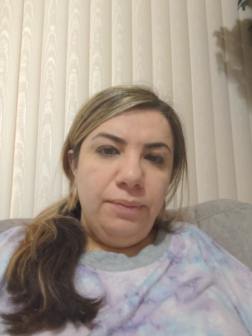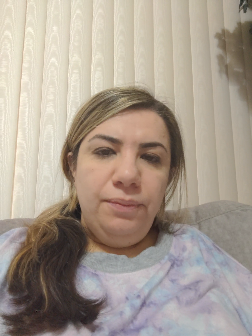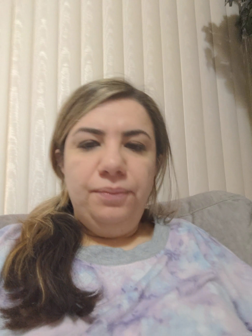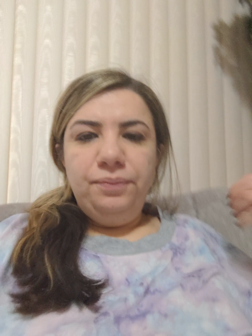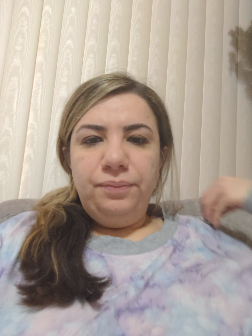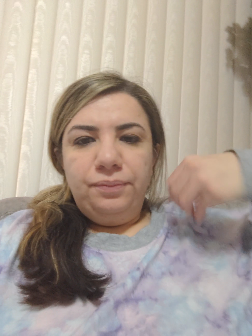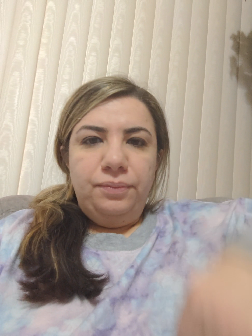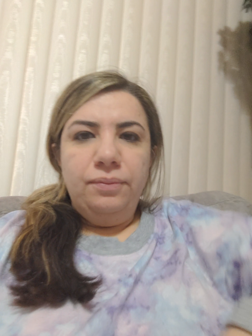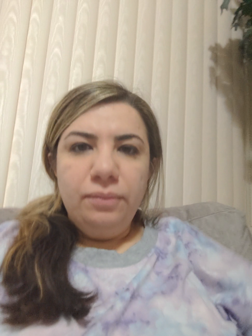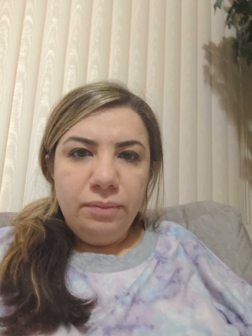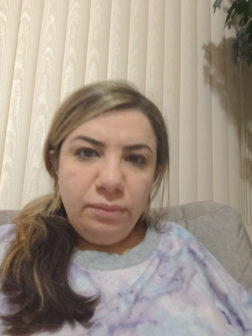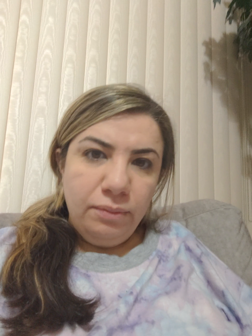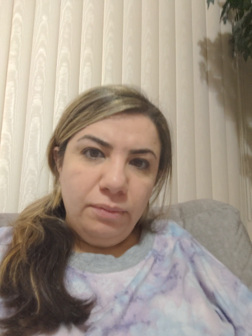jacket